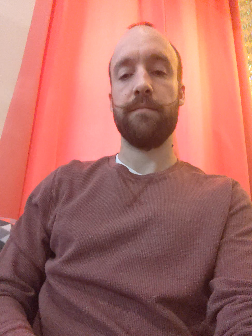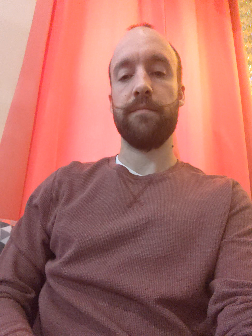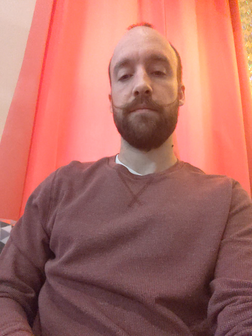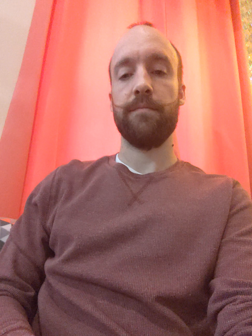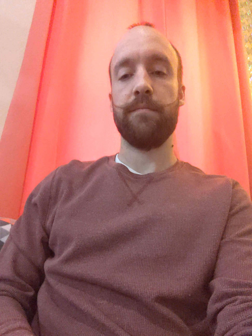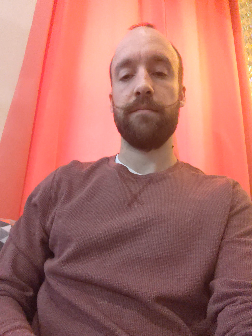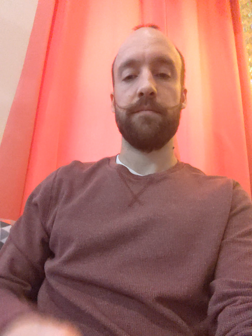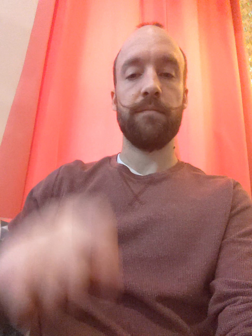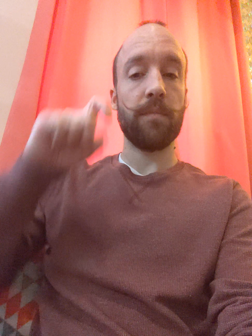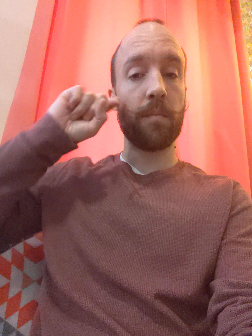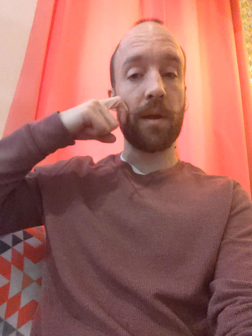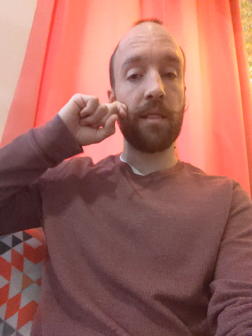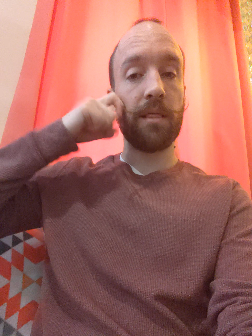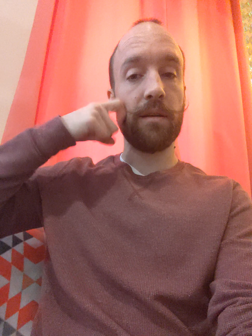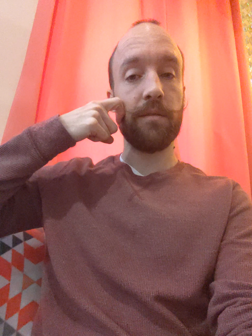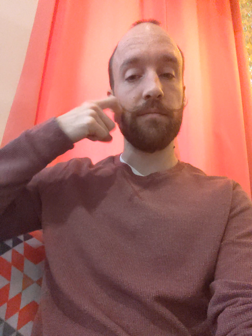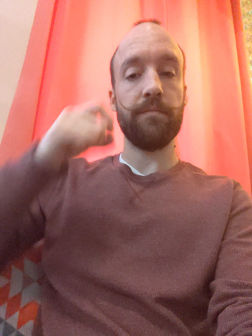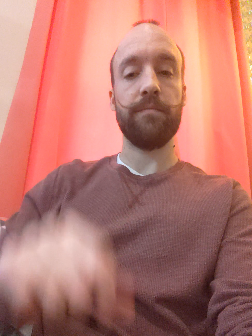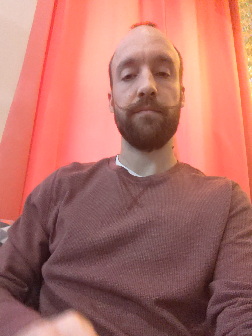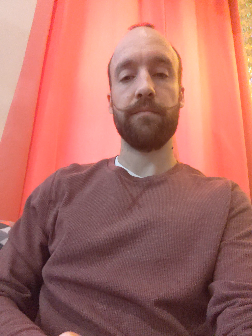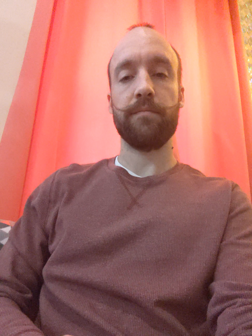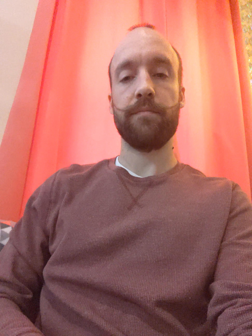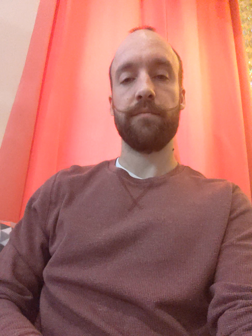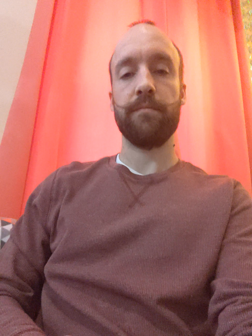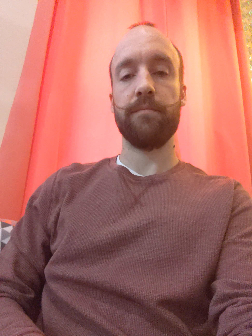apple